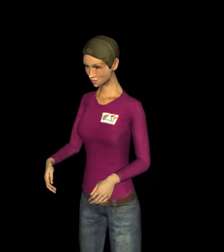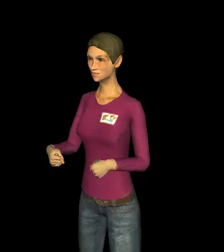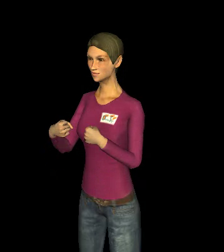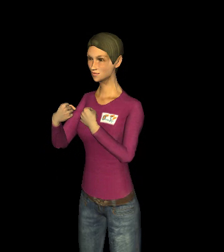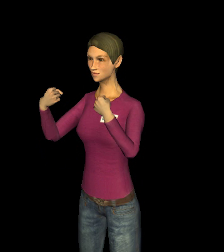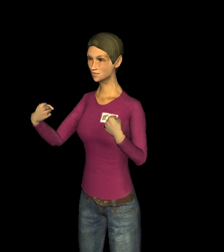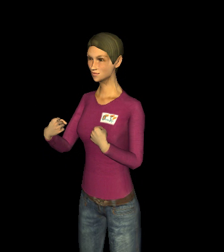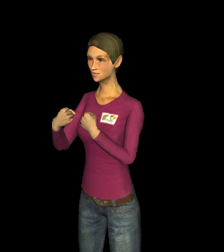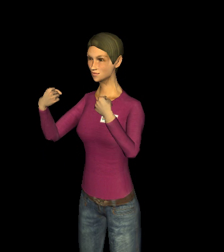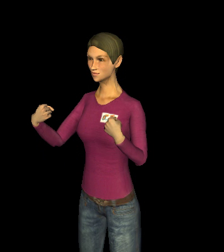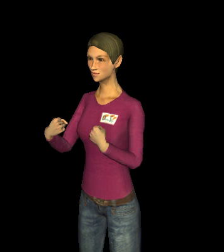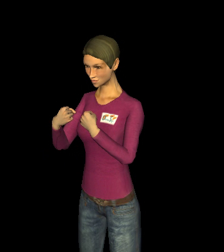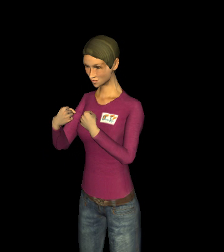إجراء